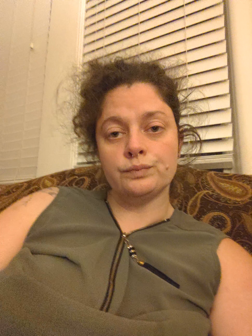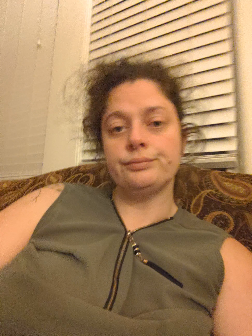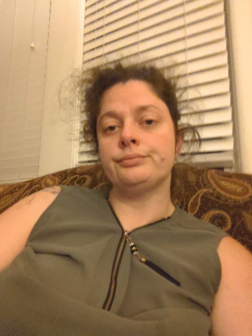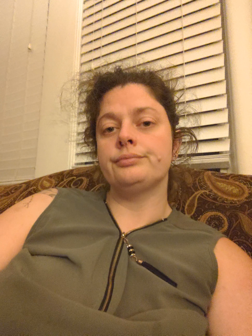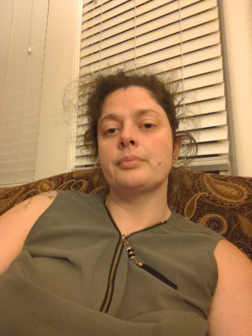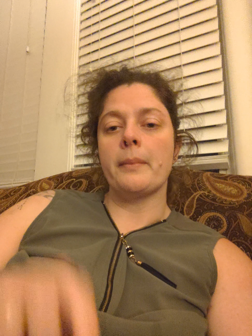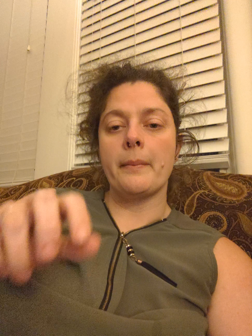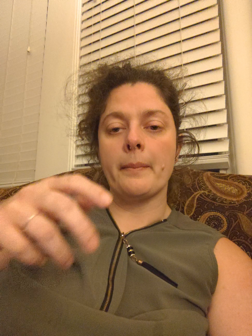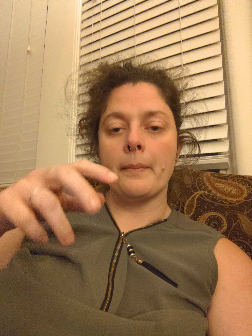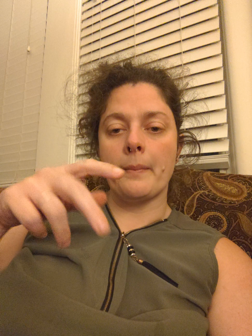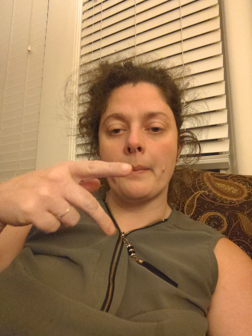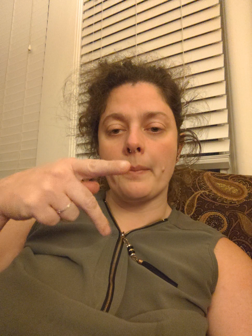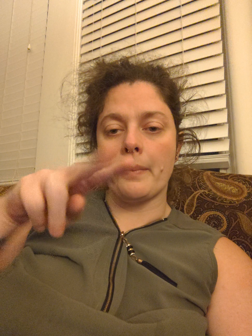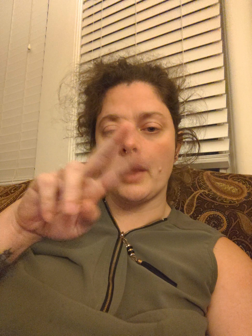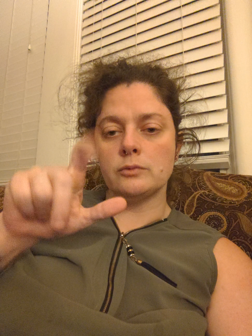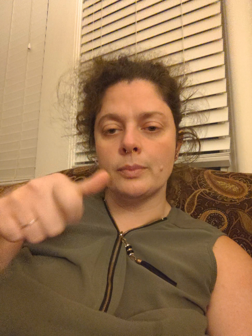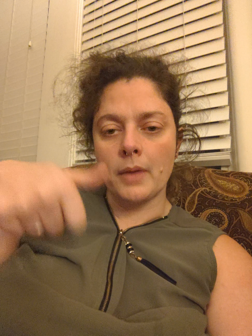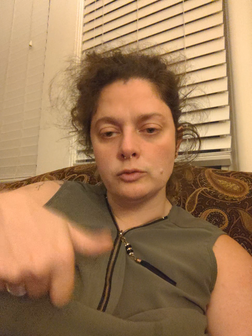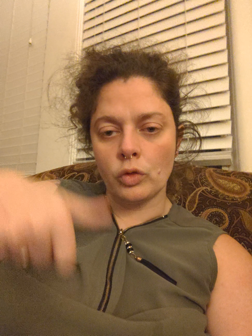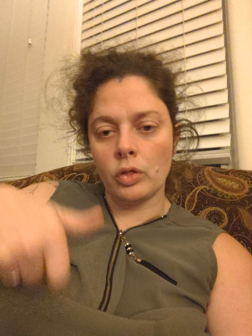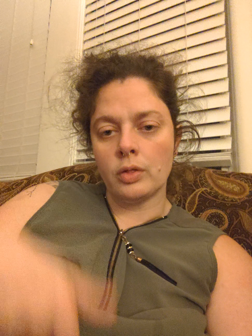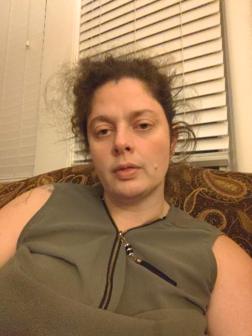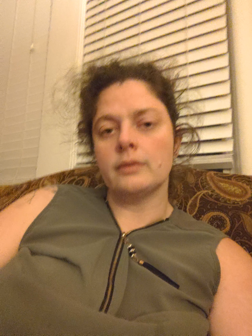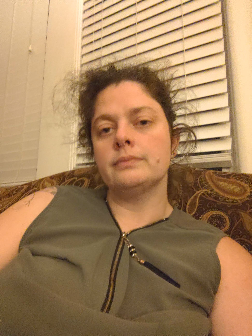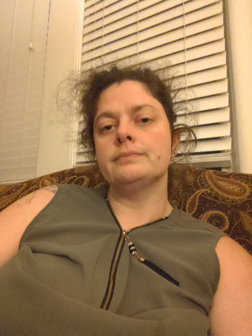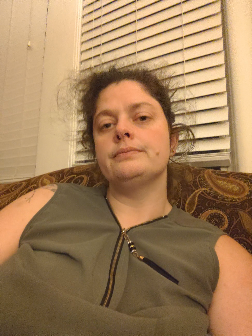puzzle